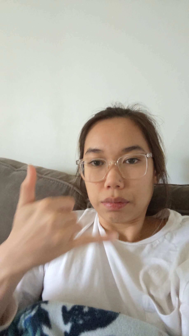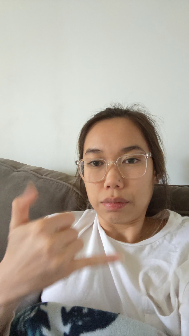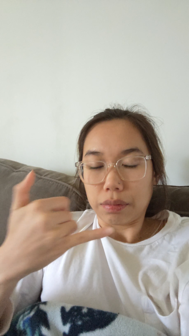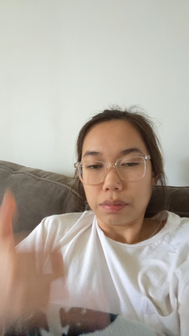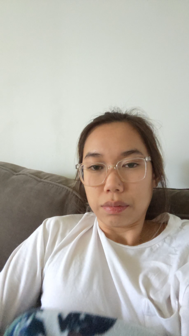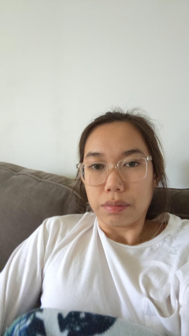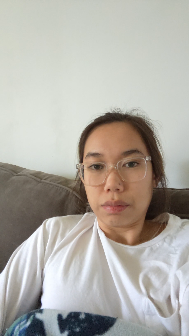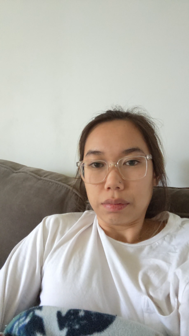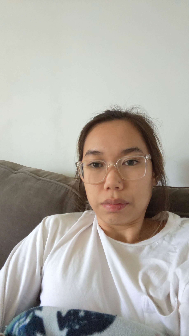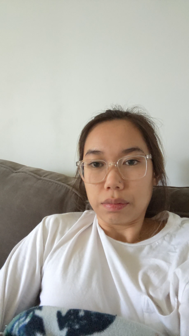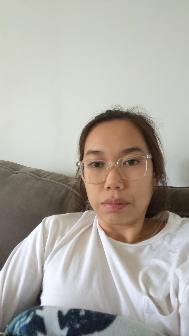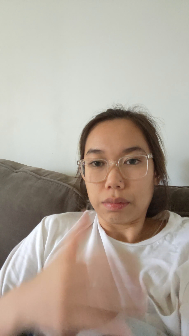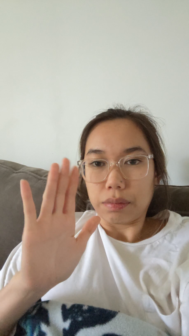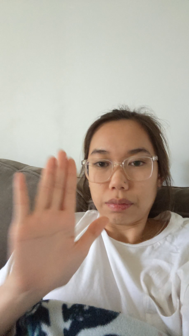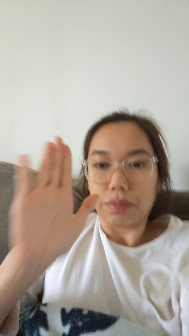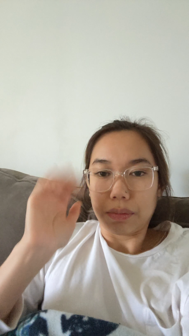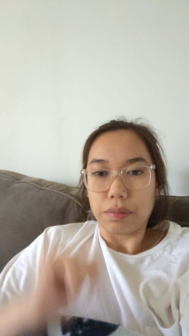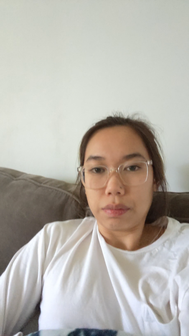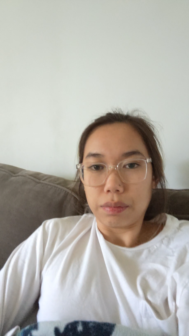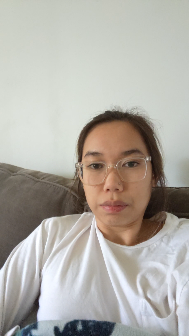push